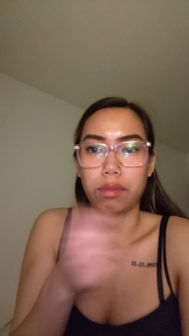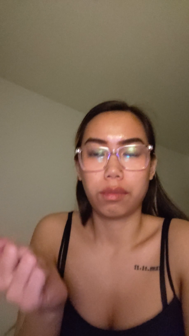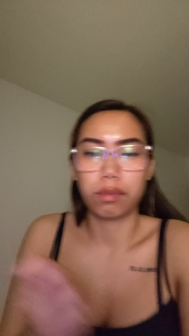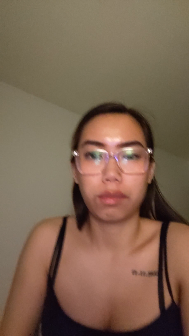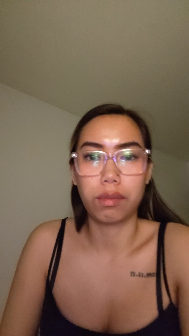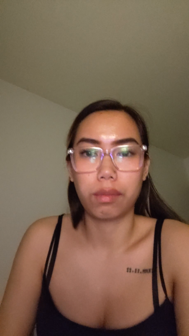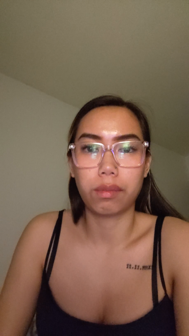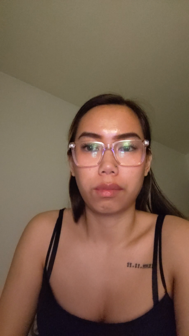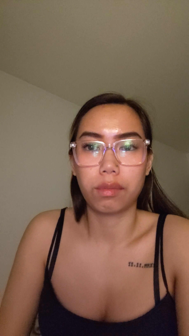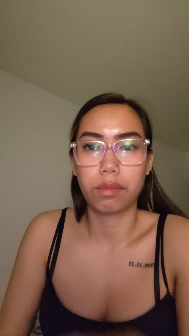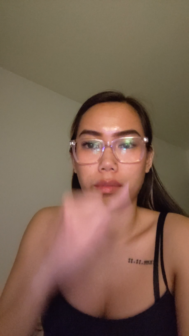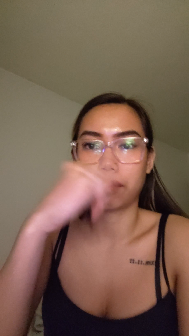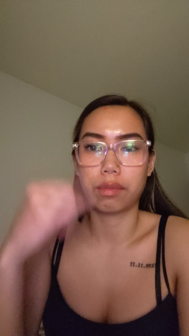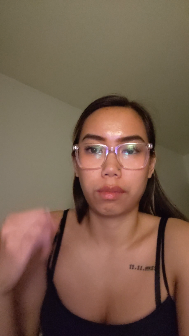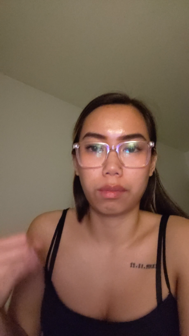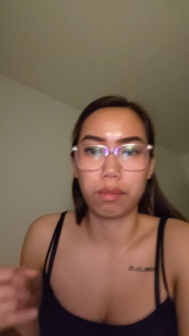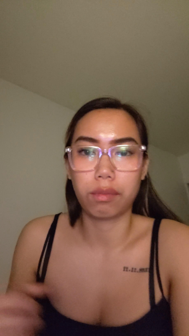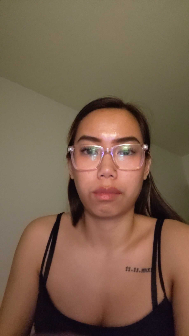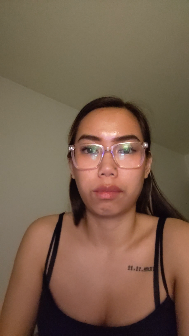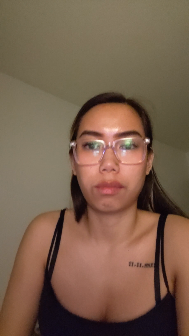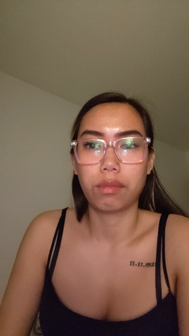draw